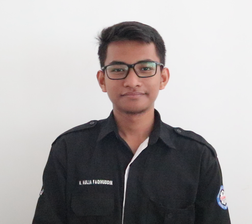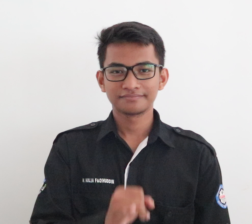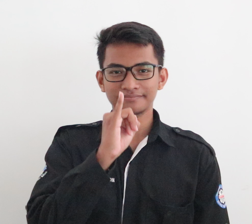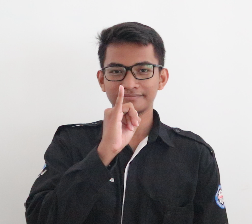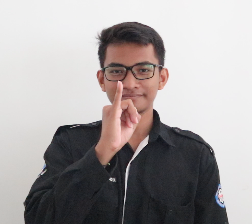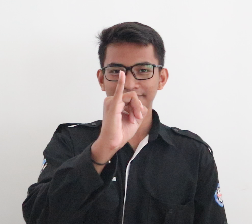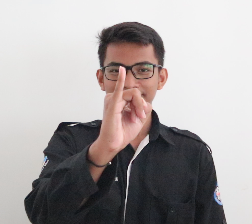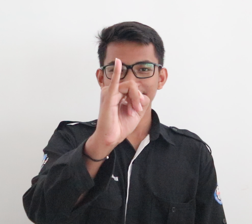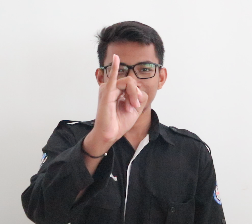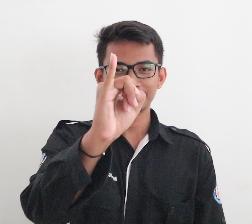I